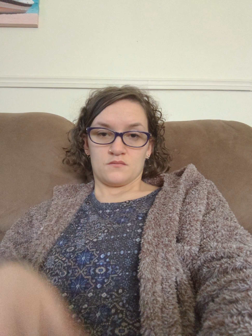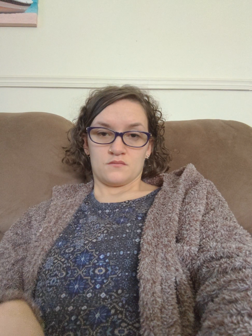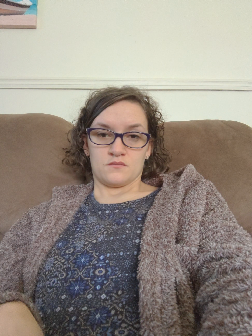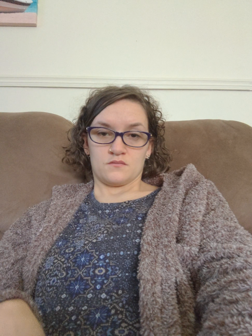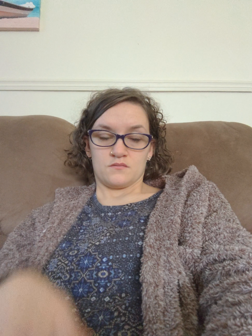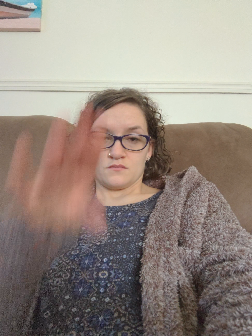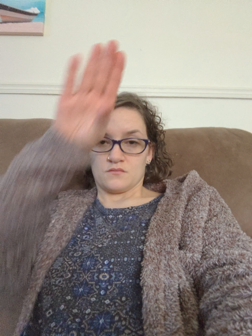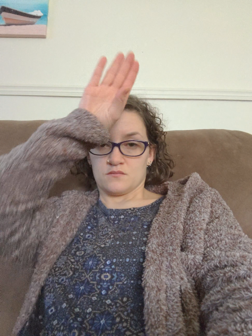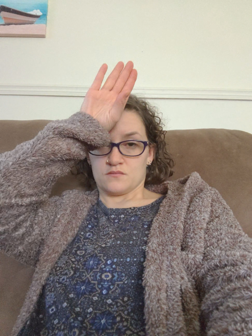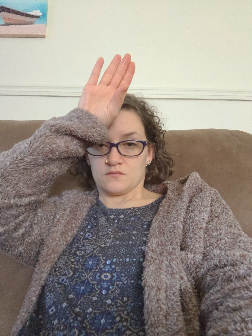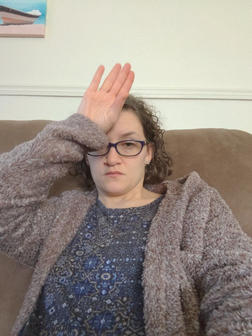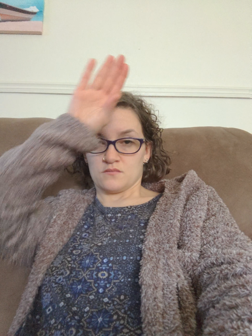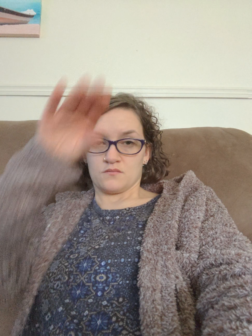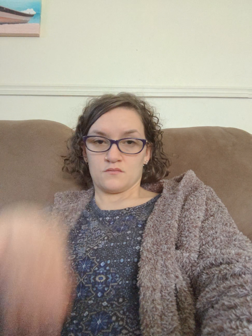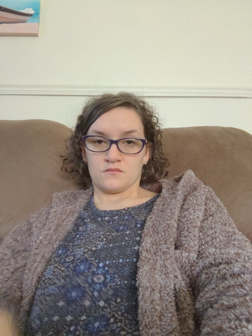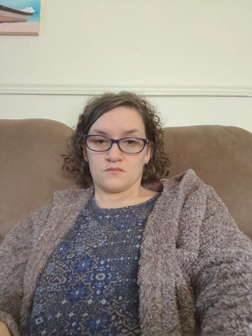fireman